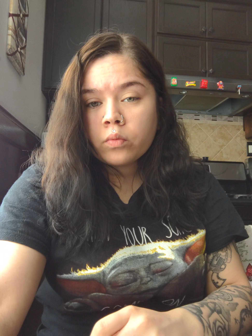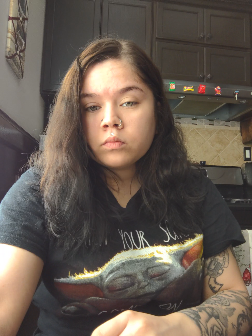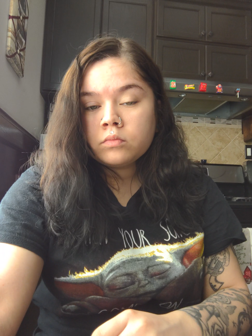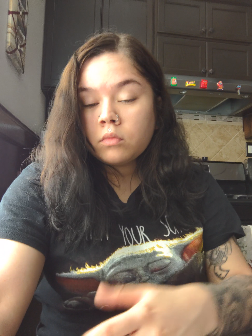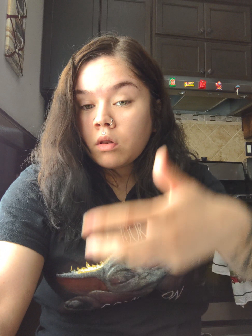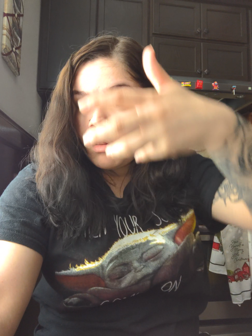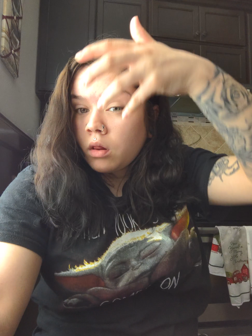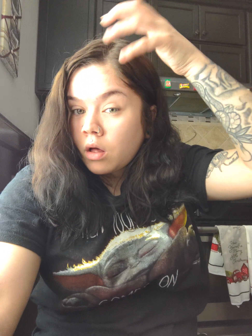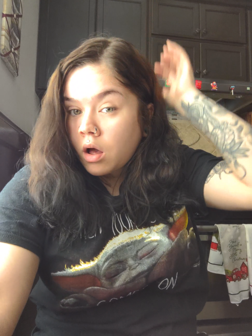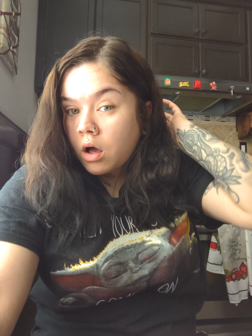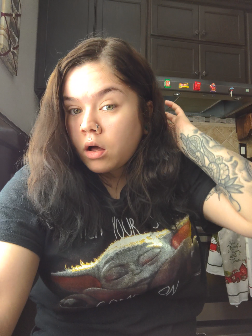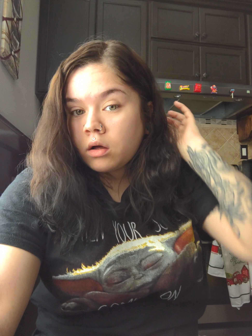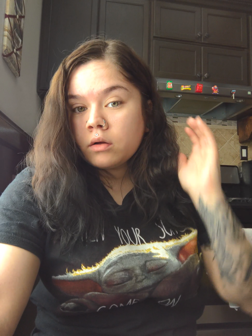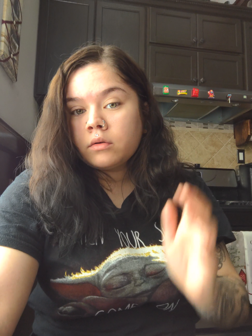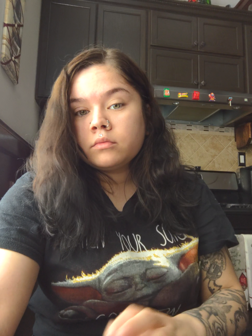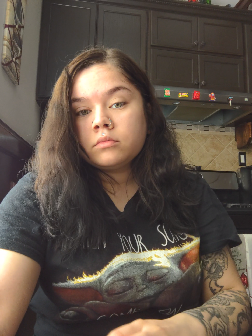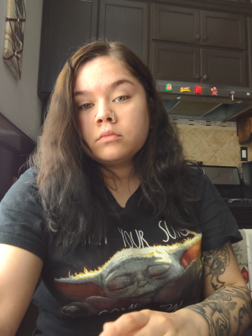lion